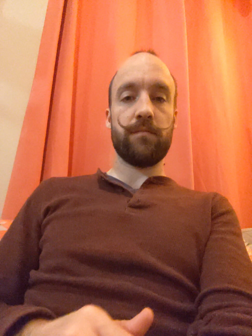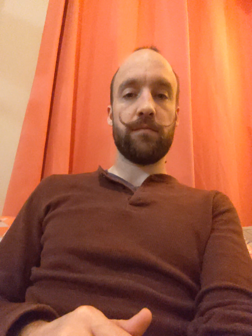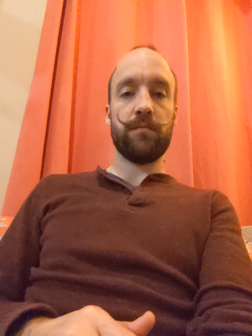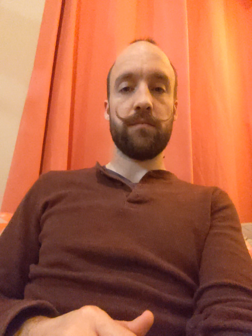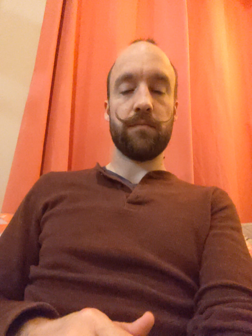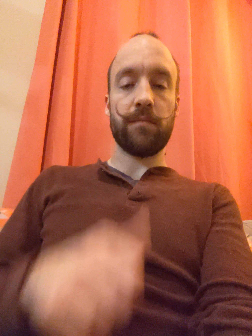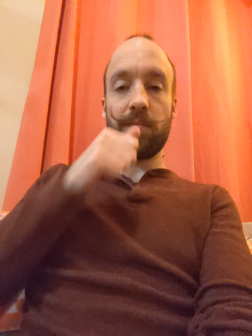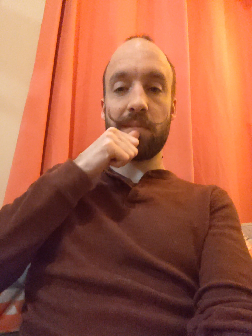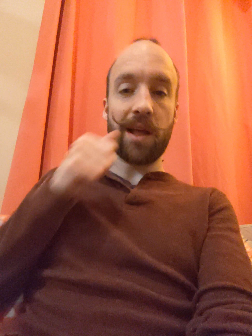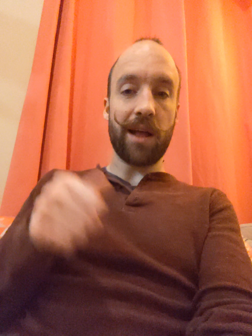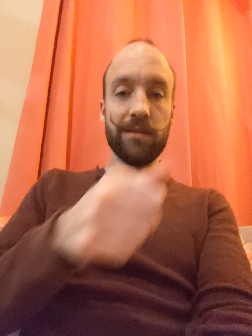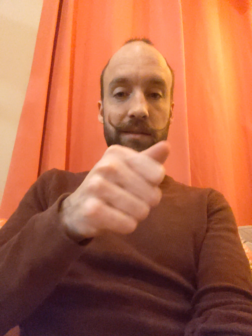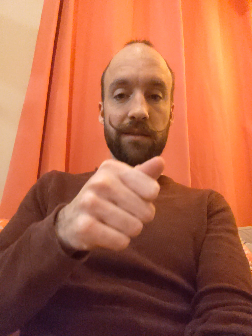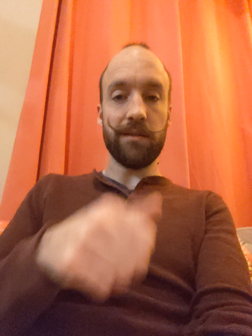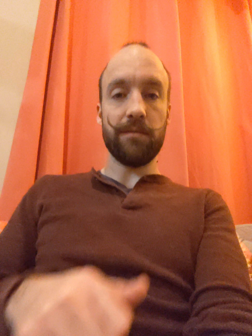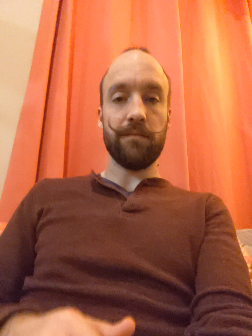hide